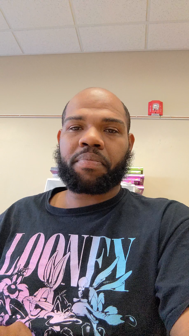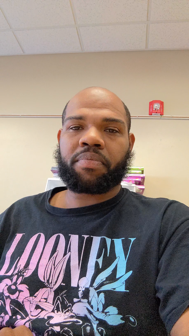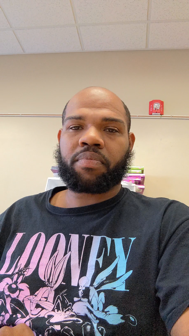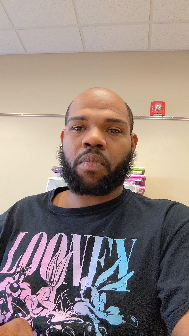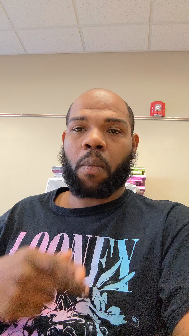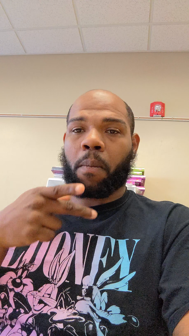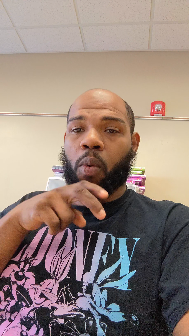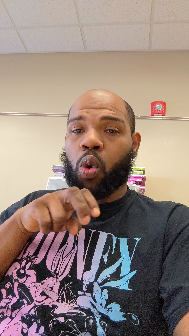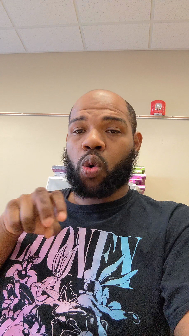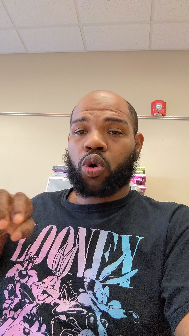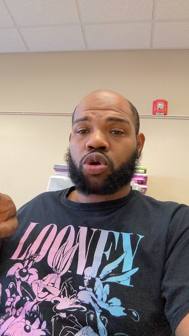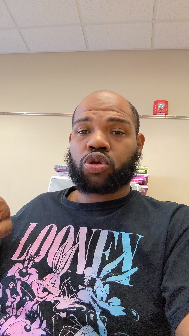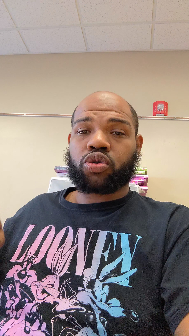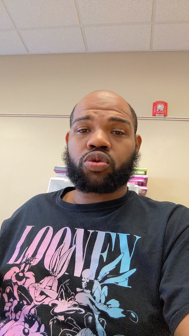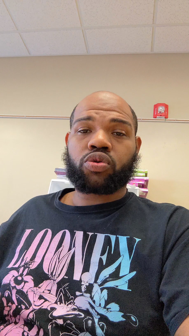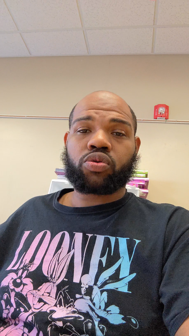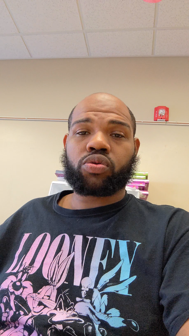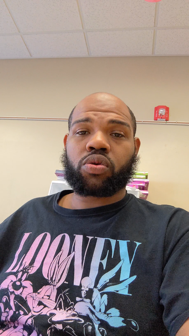porch